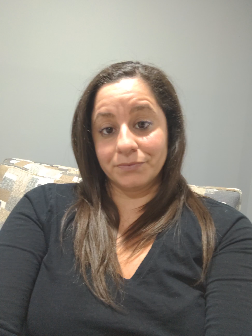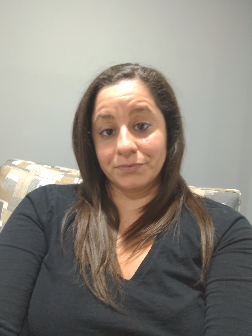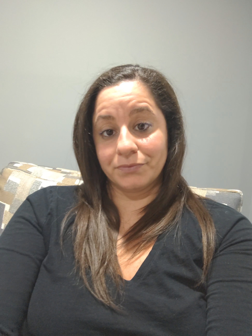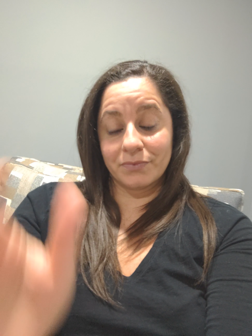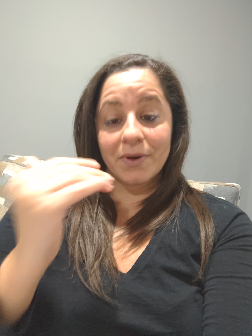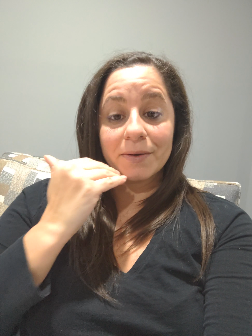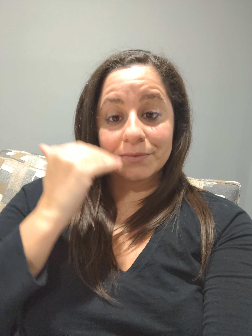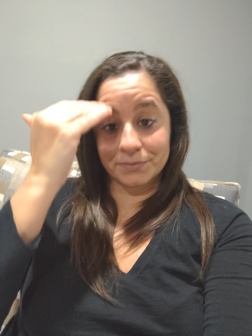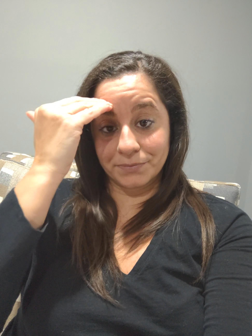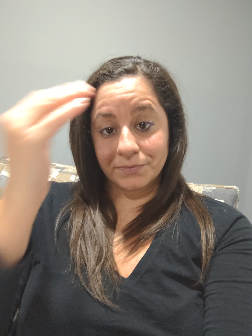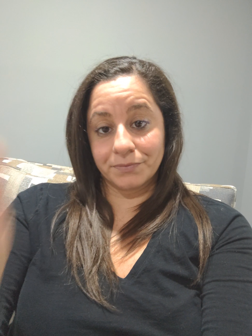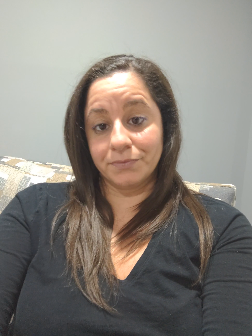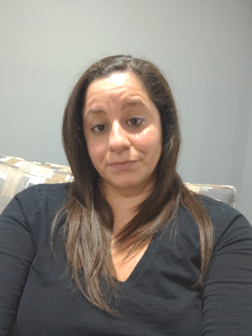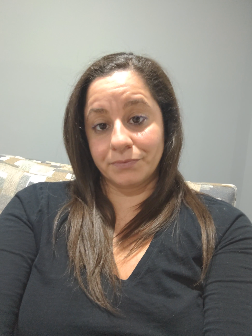head